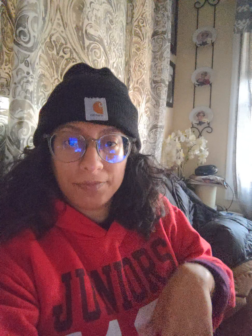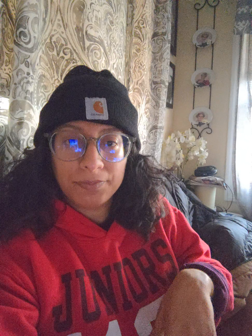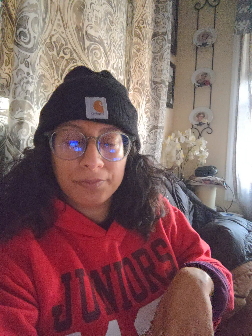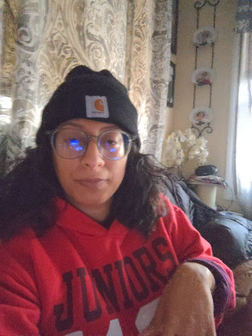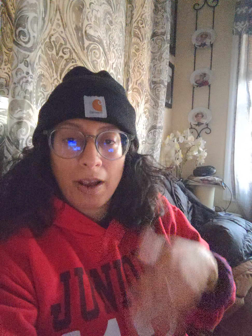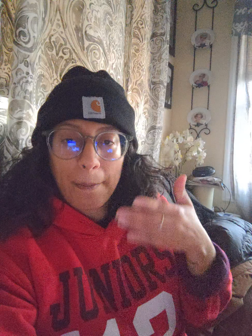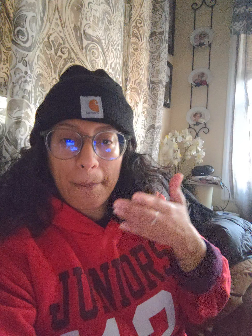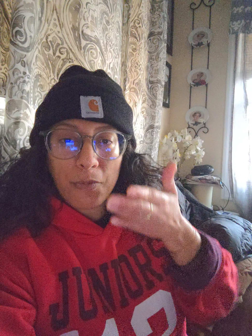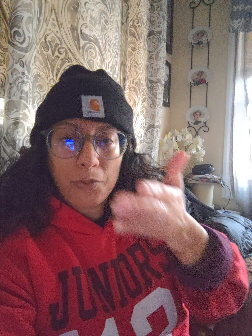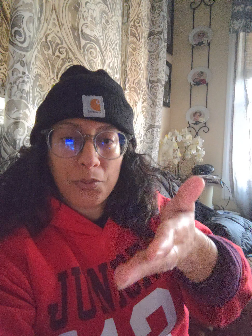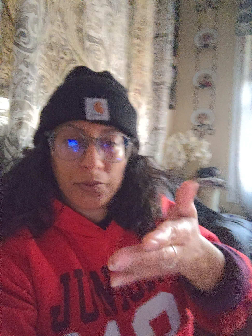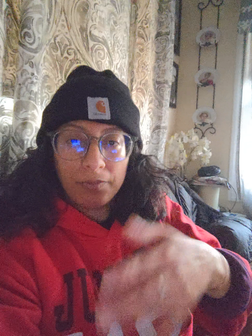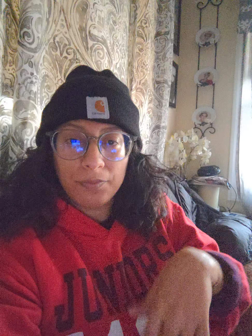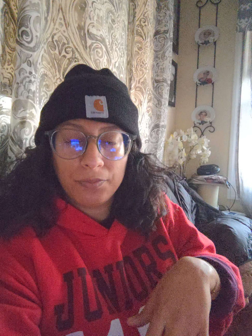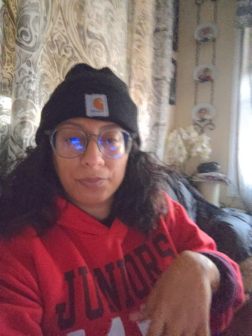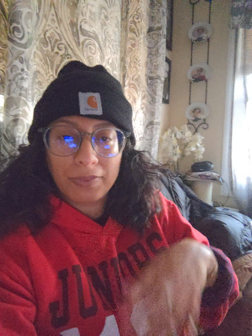boat